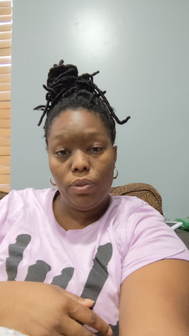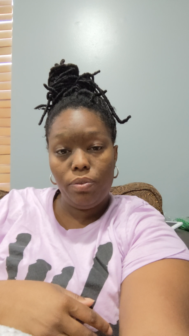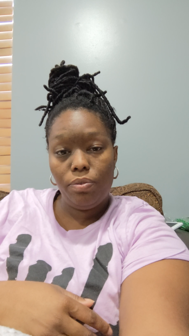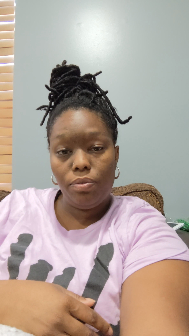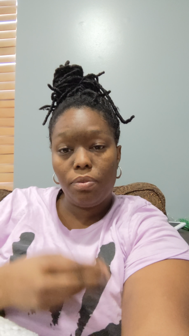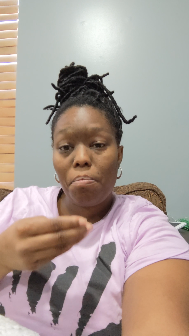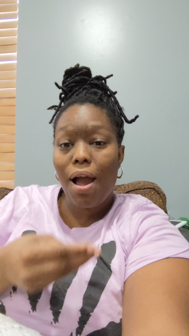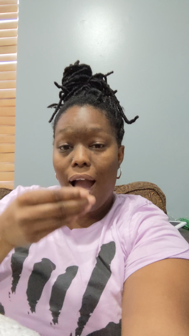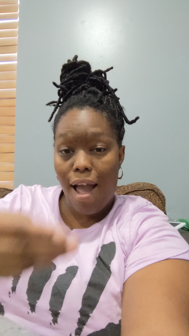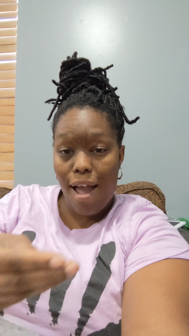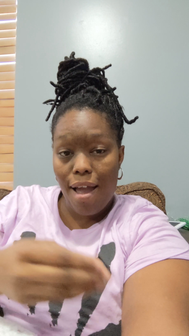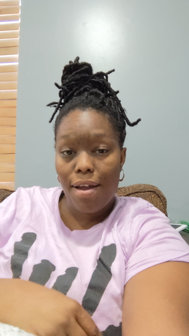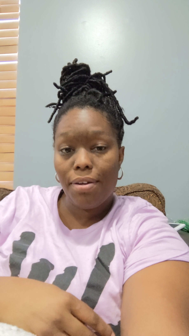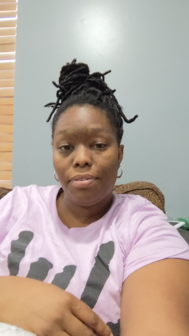buy